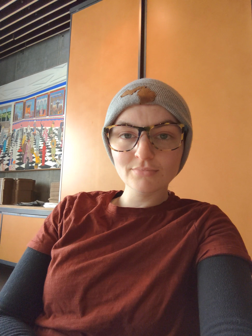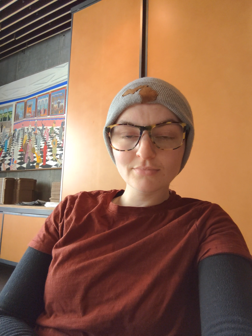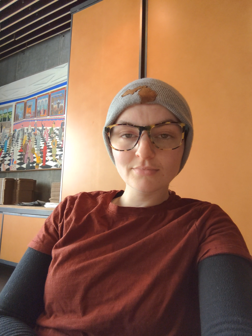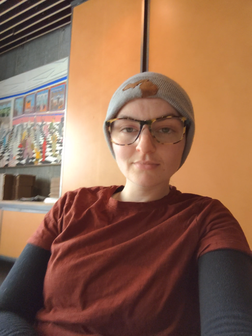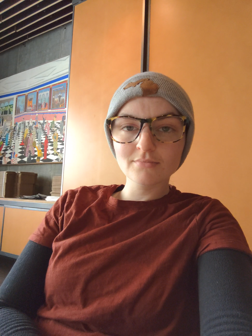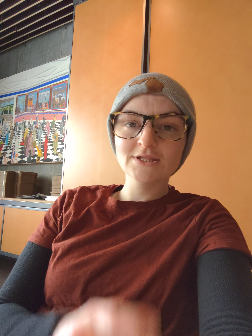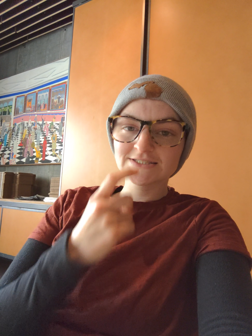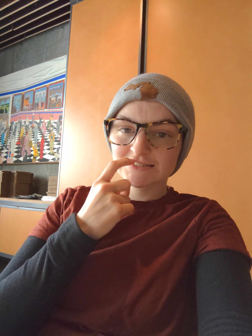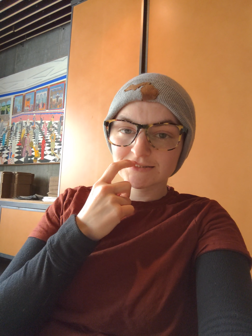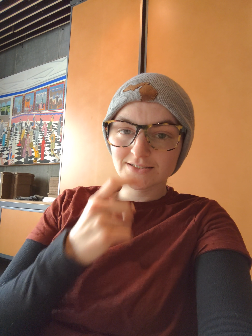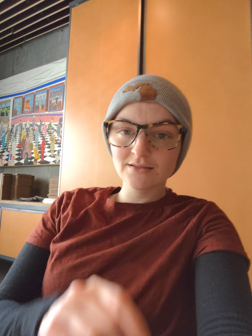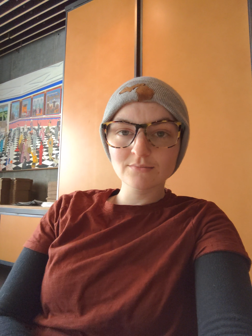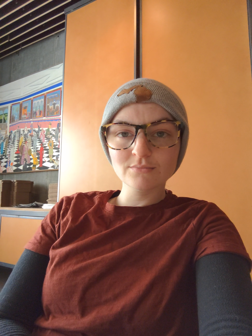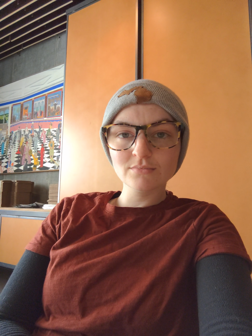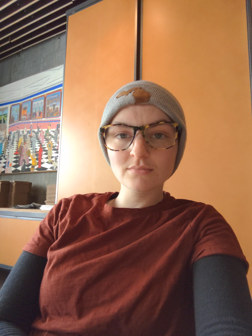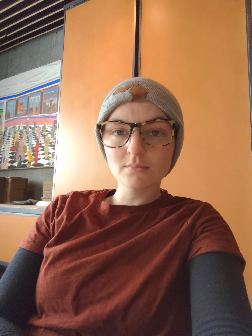tooth